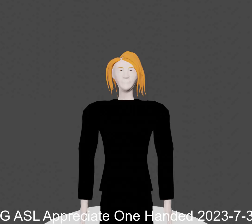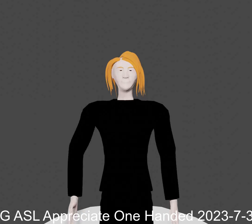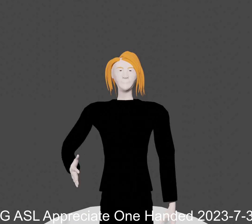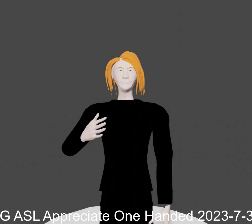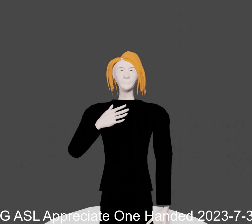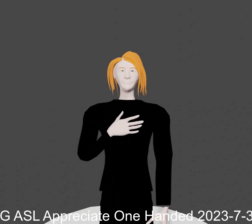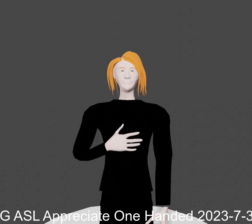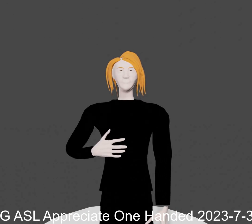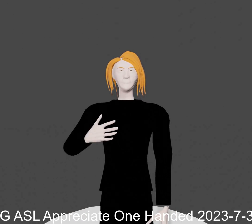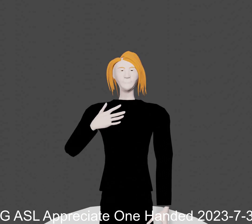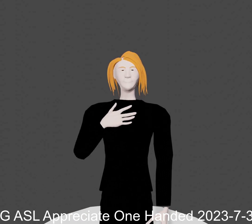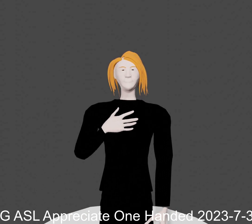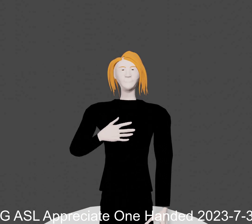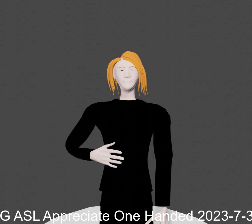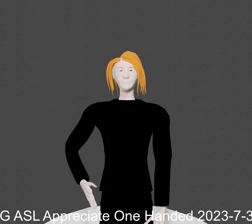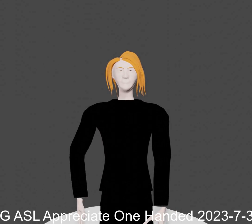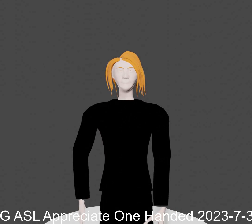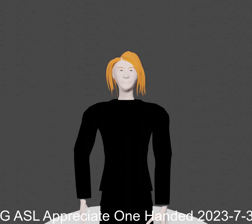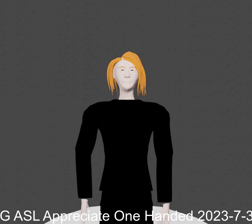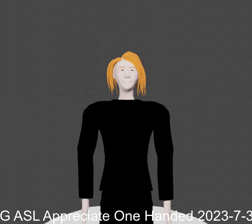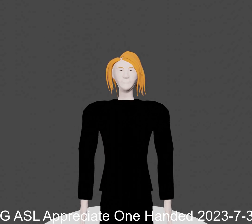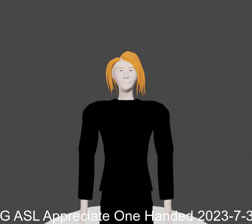Appreciate